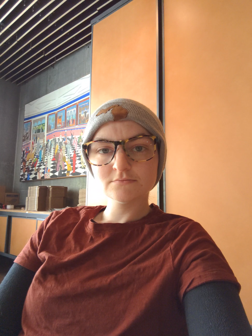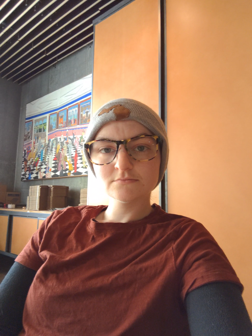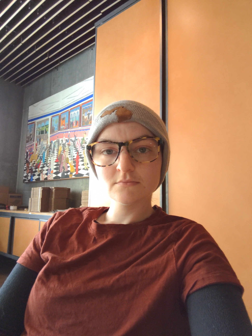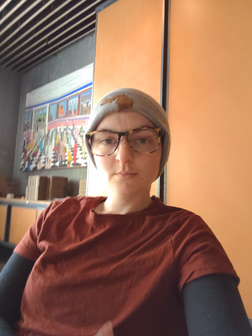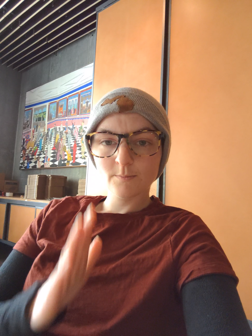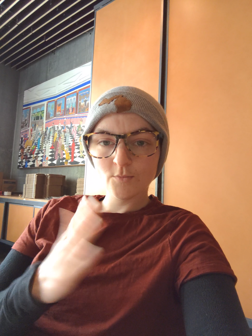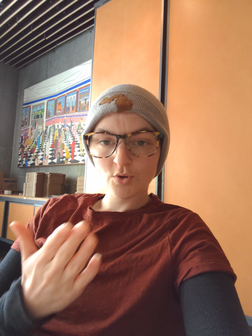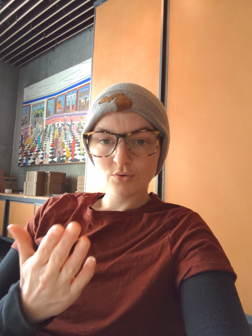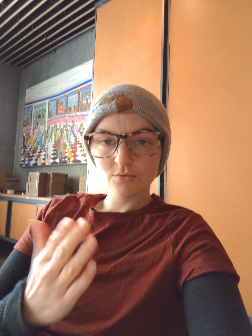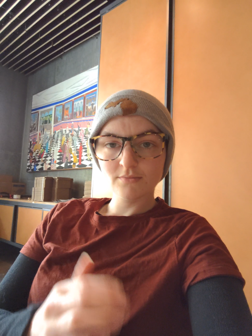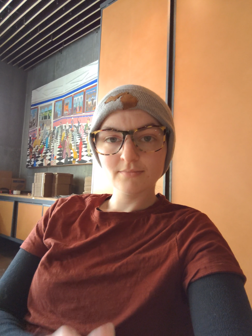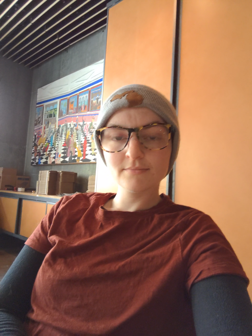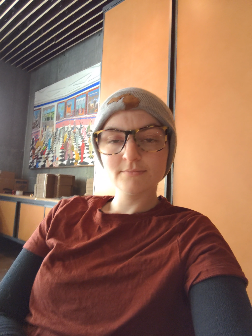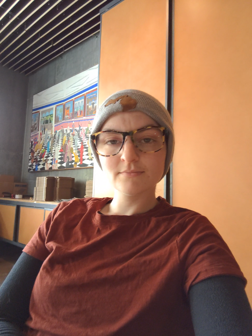book